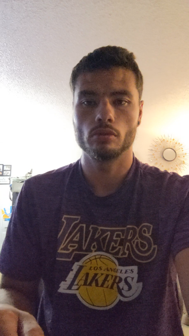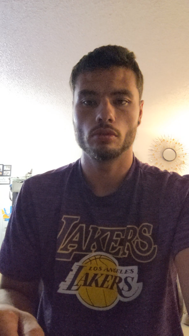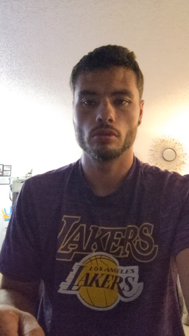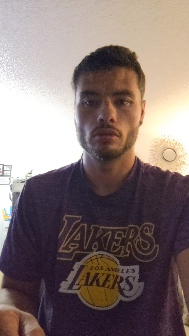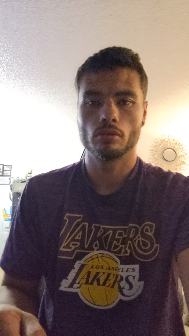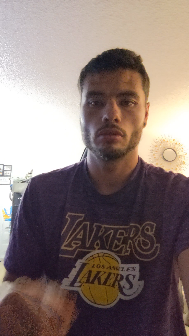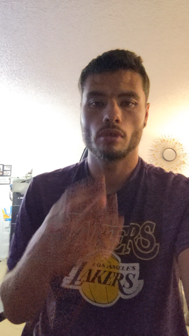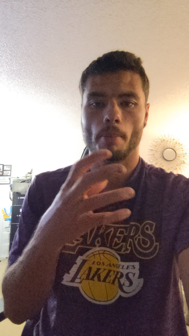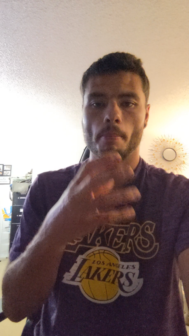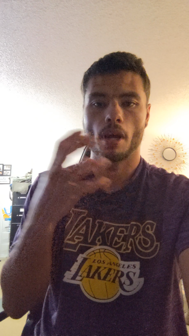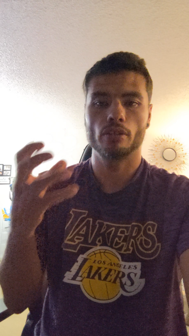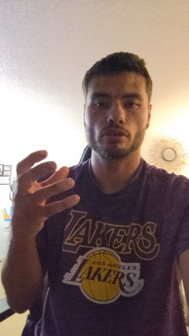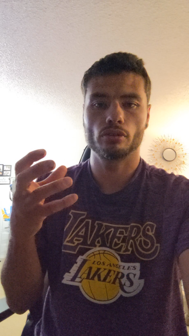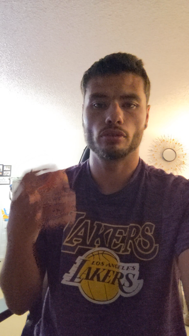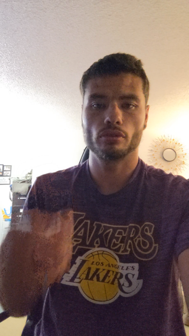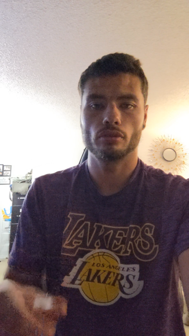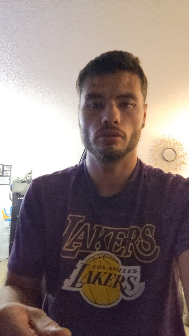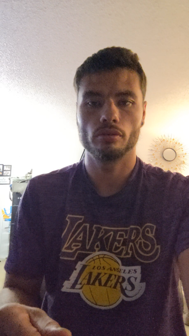much